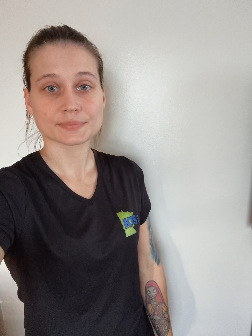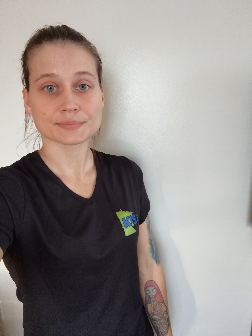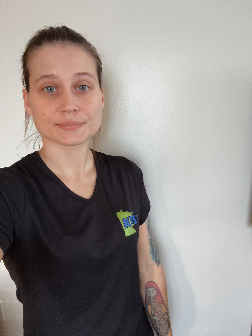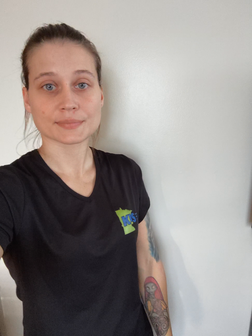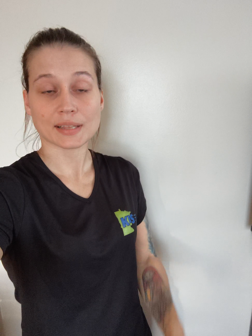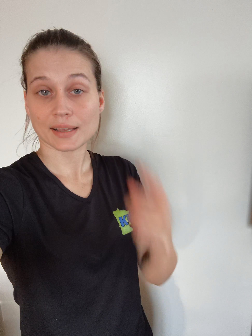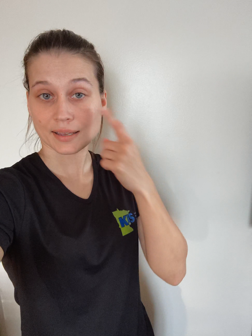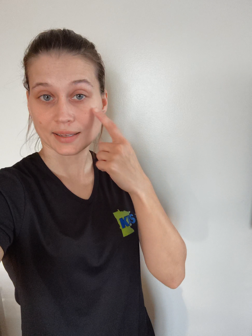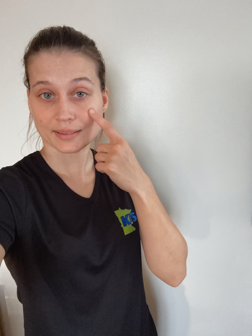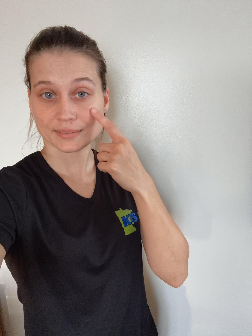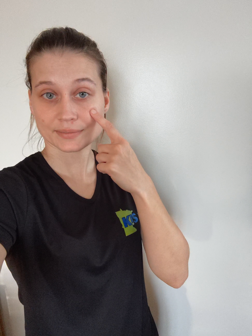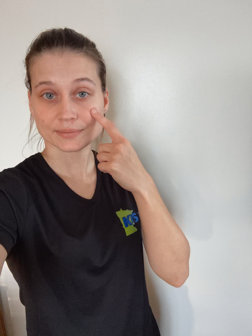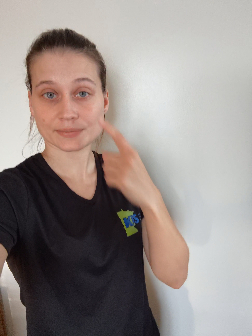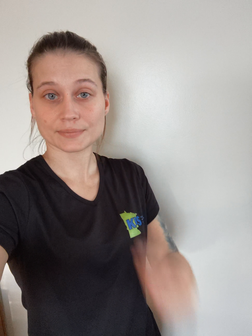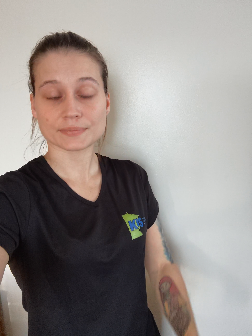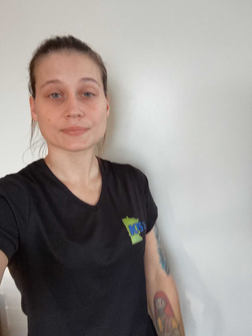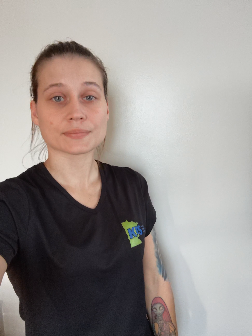eye